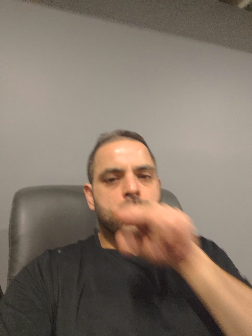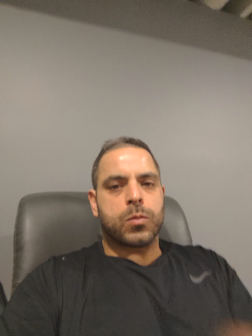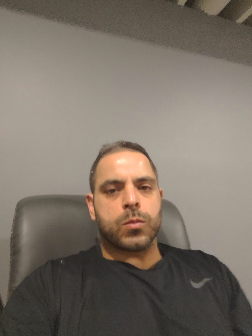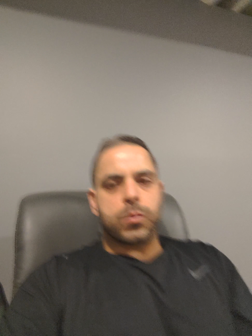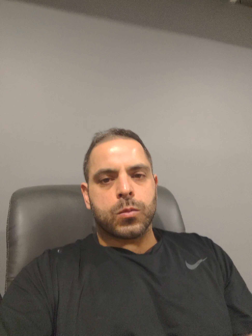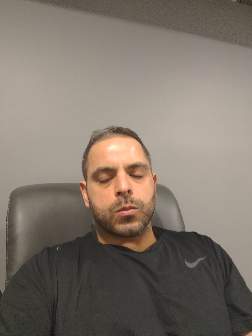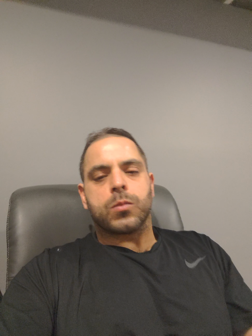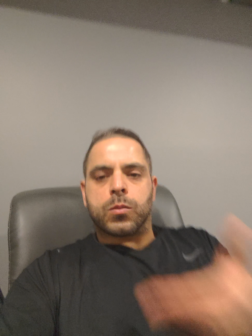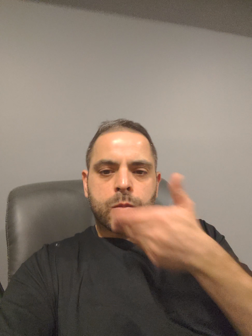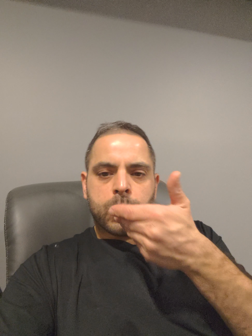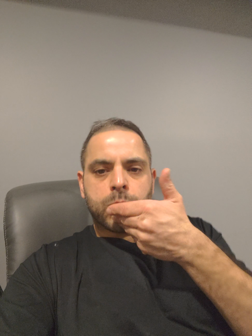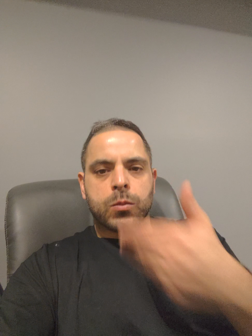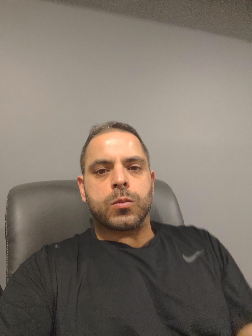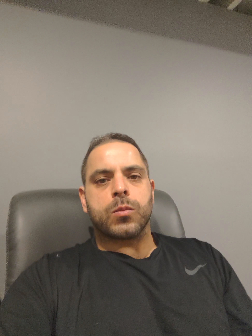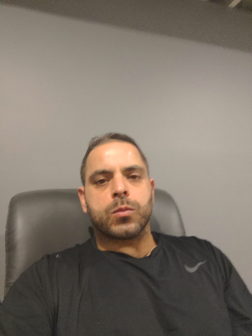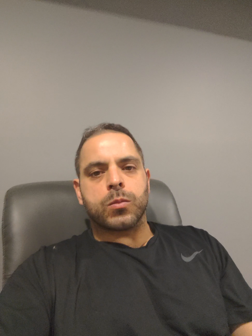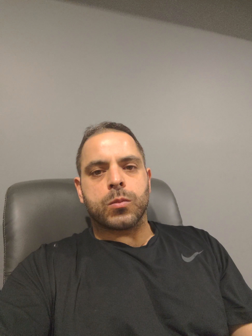pizza